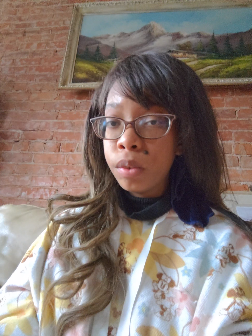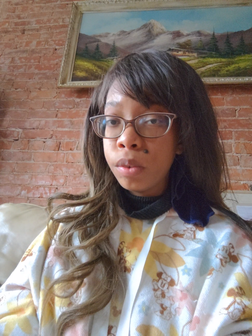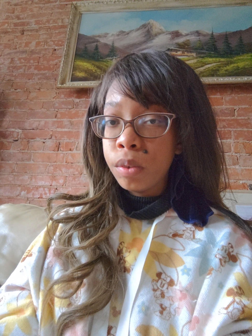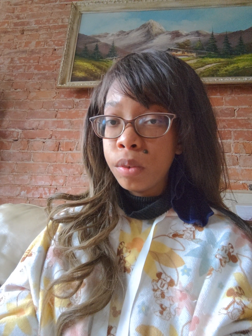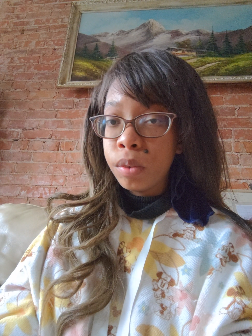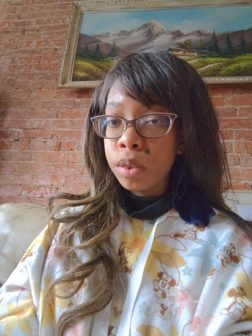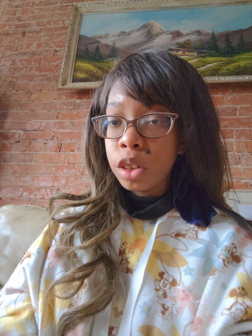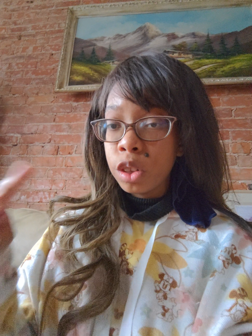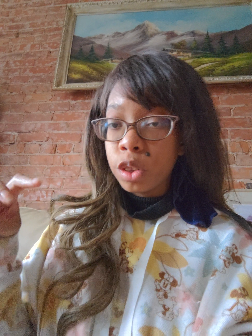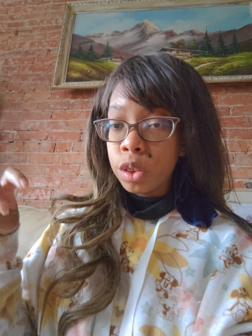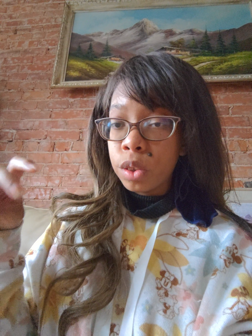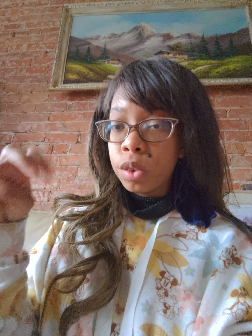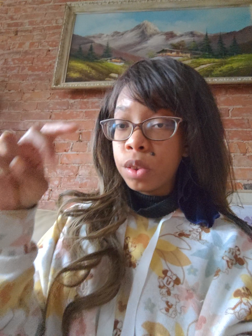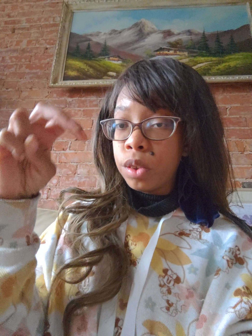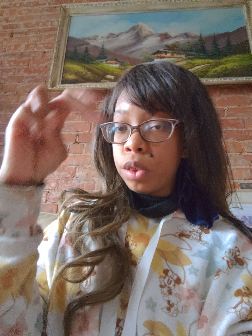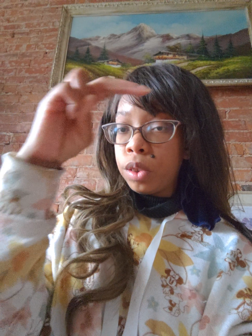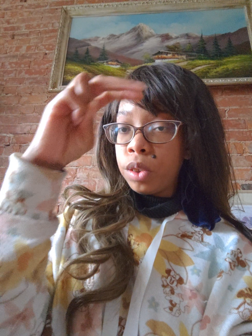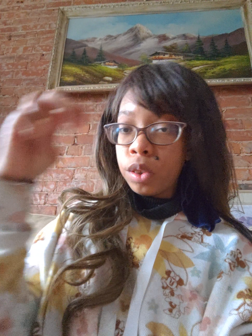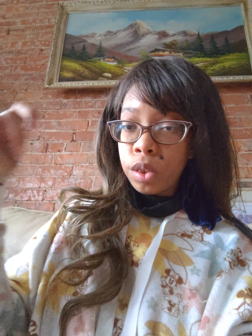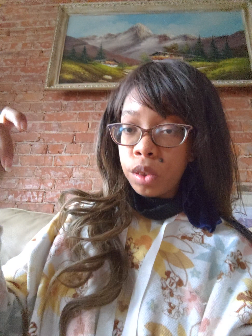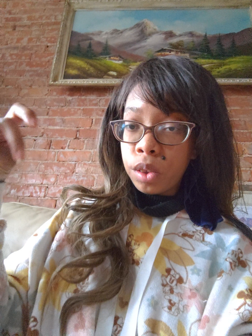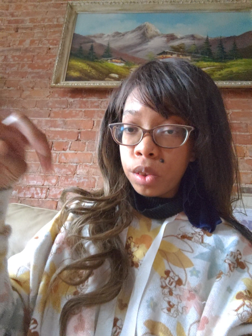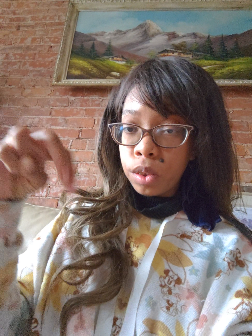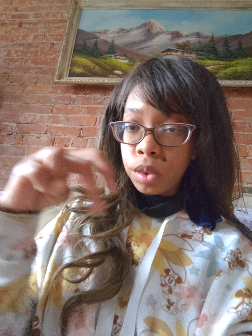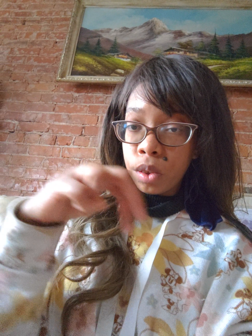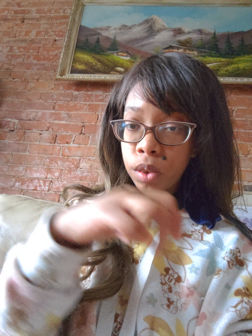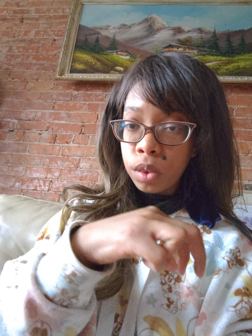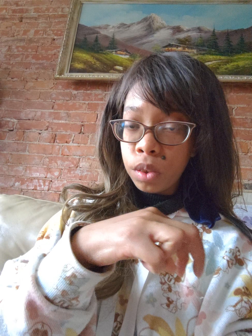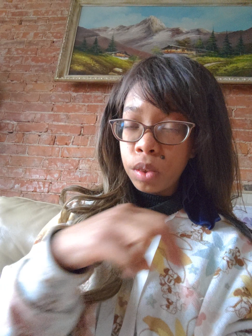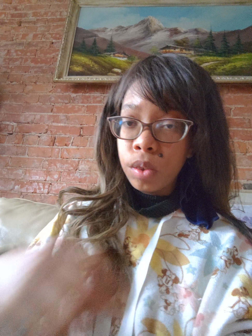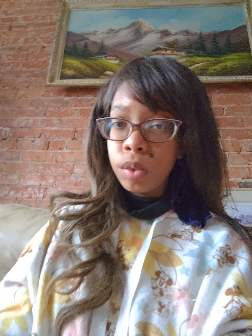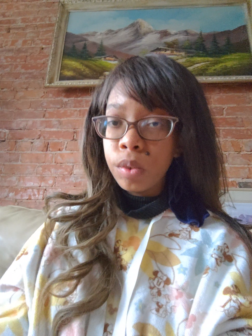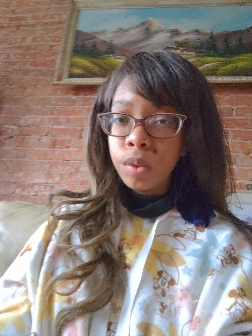stairs